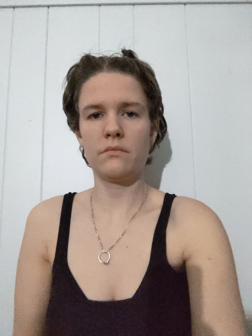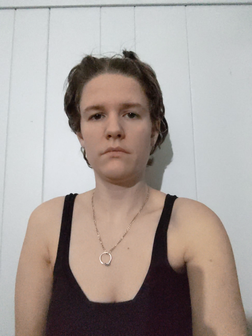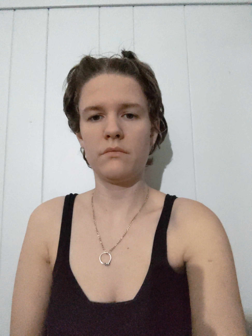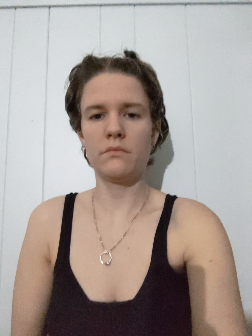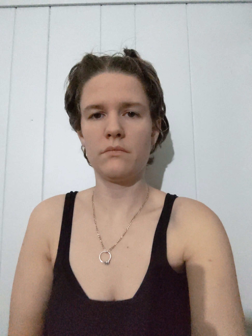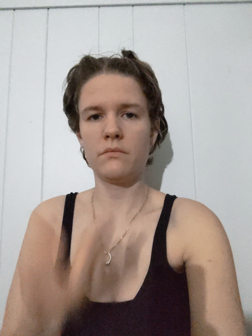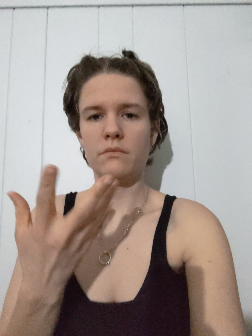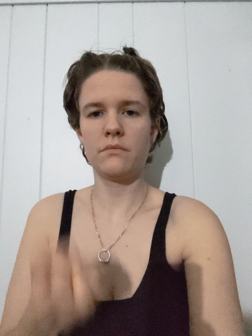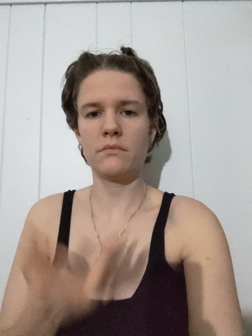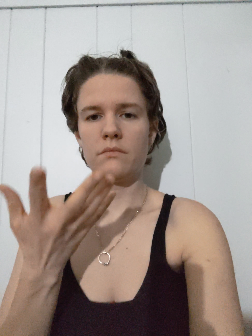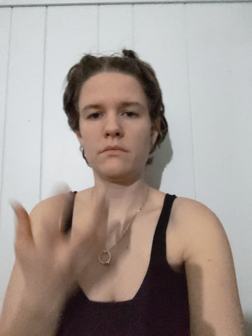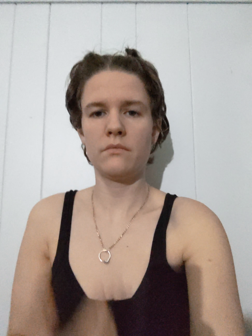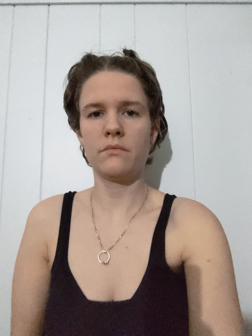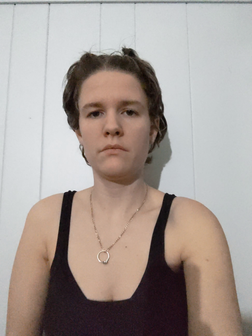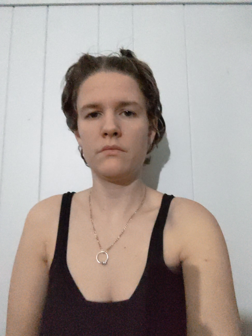many